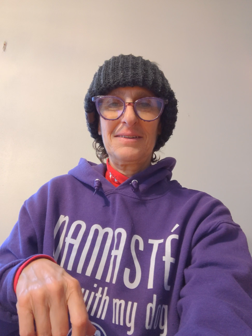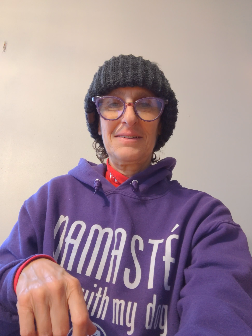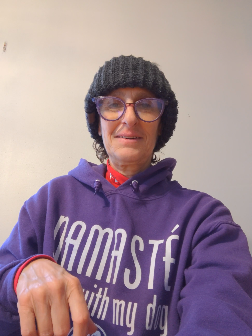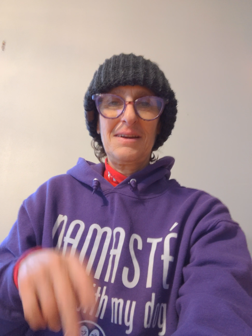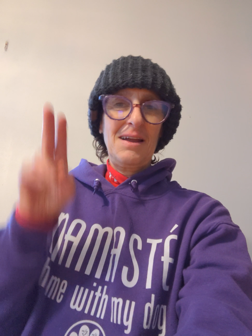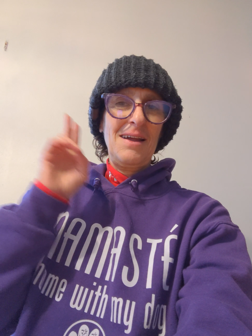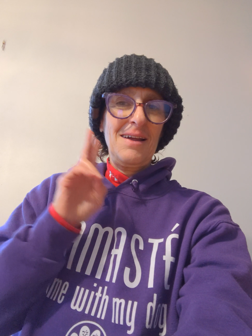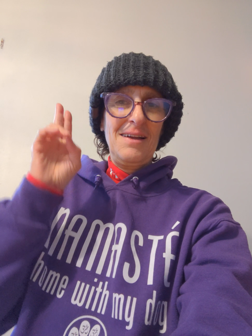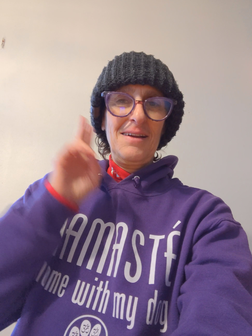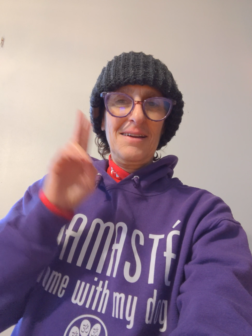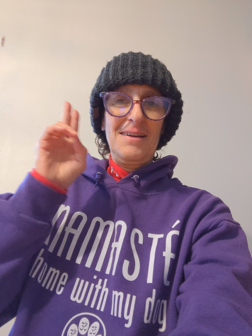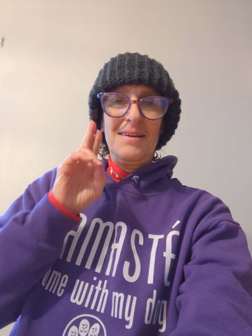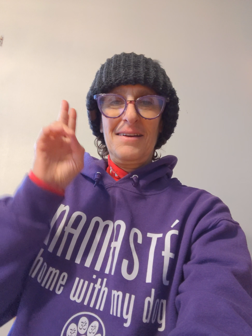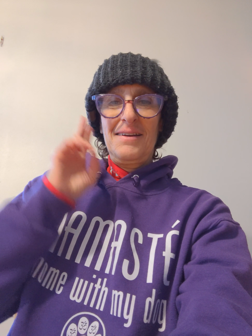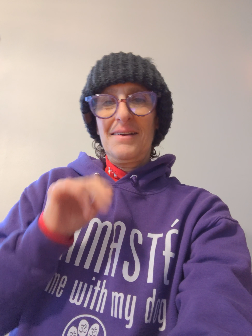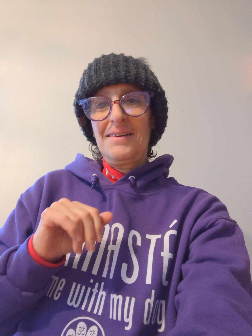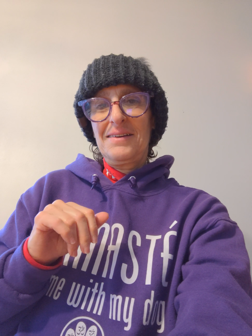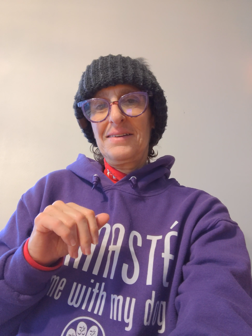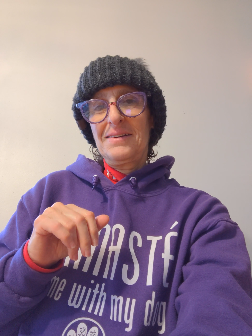uncle